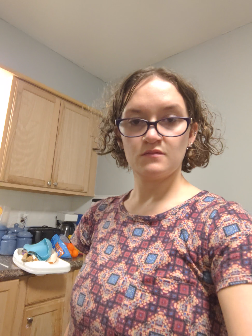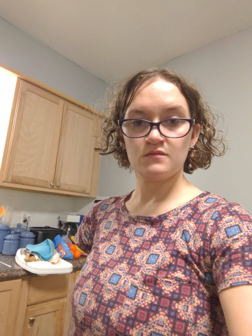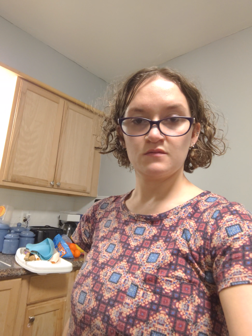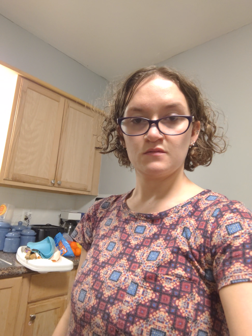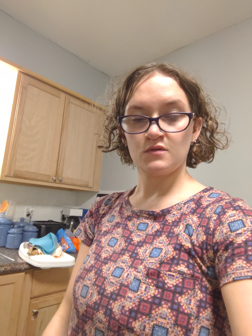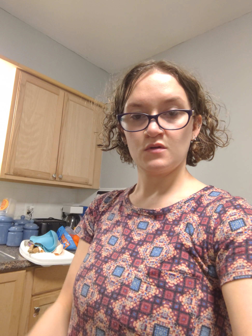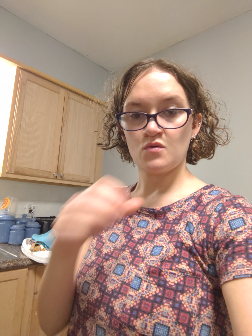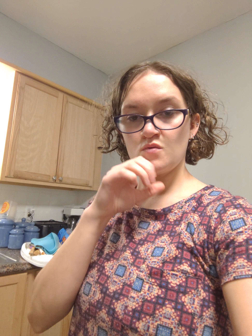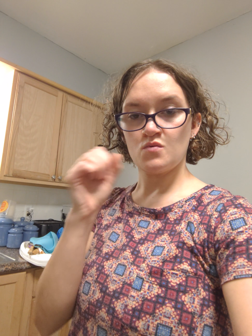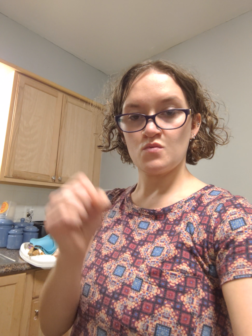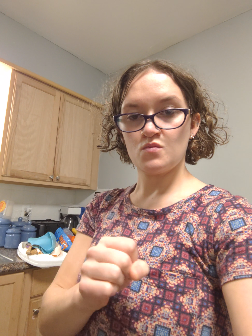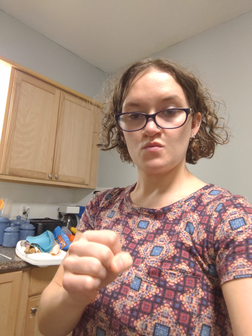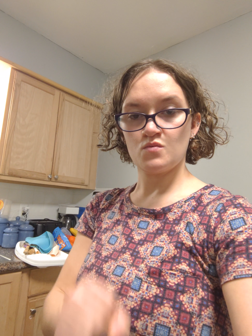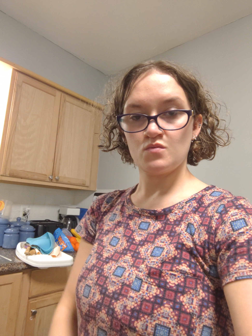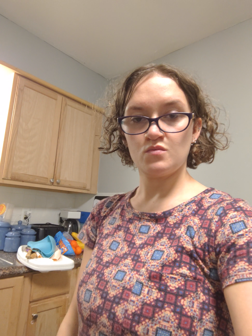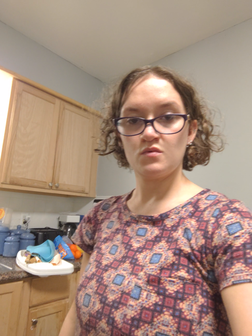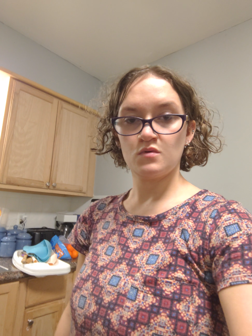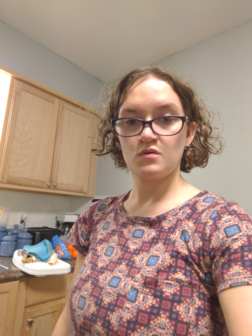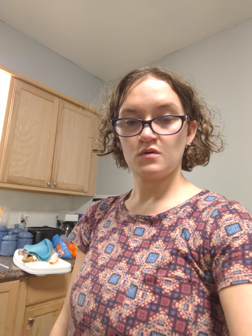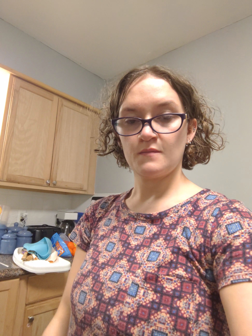old